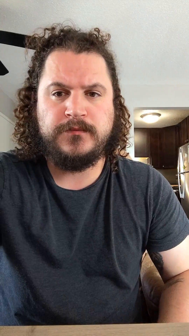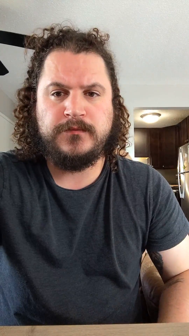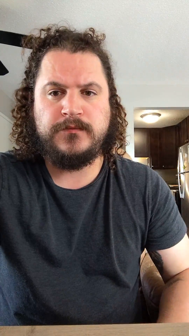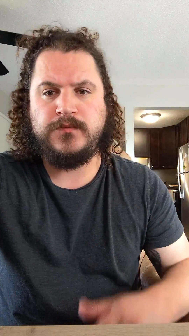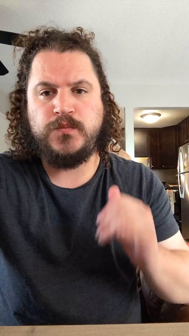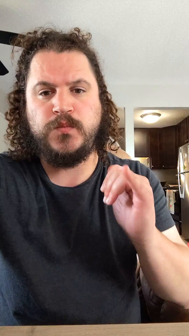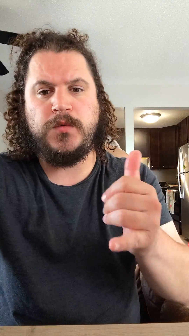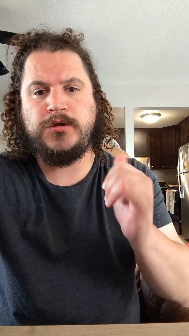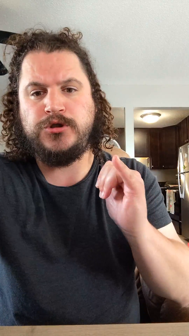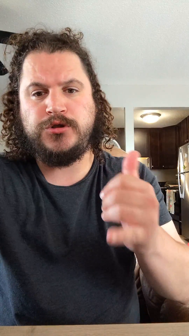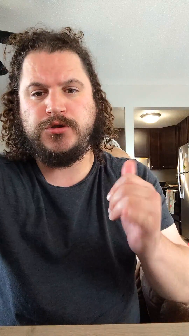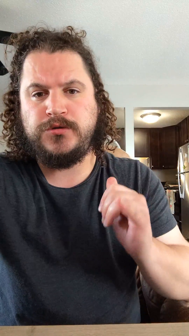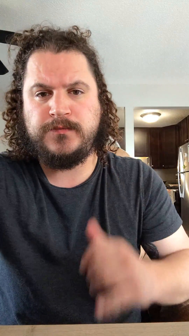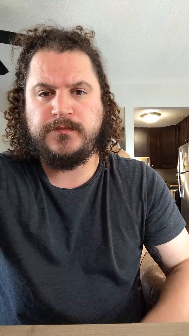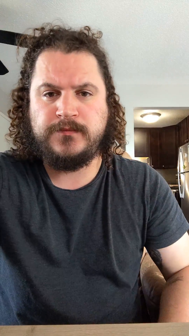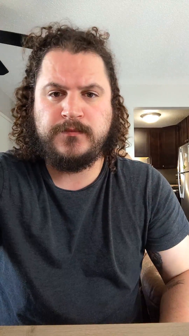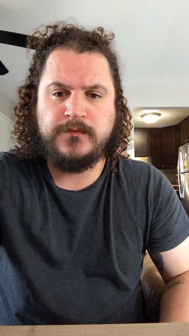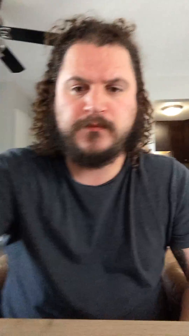rocking chair